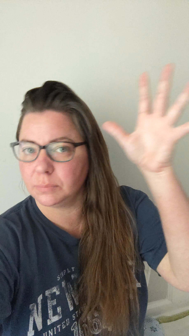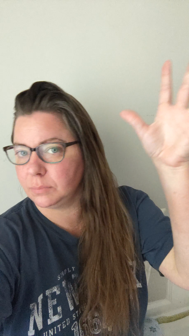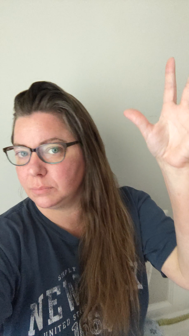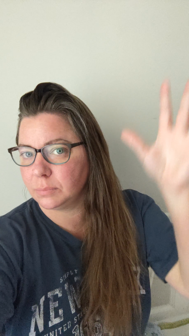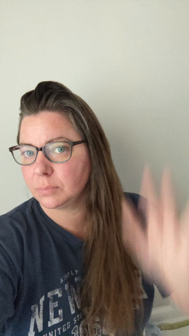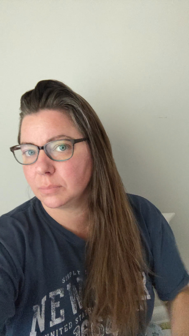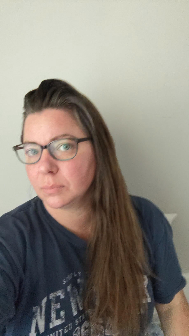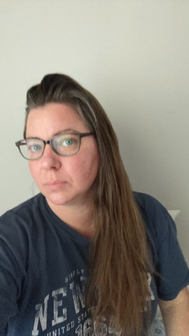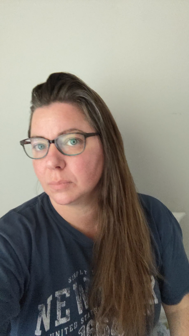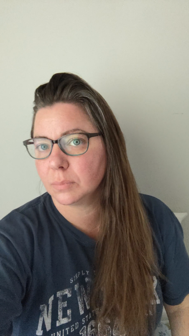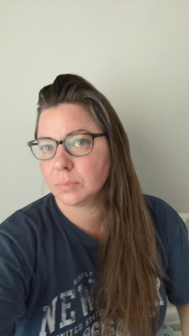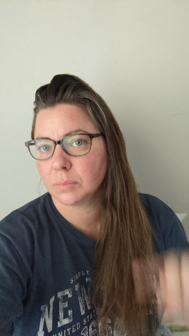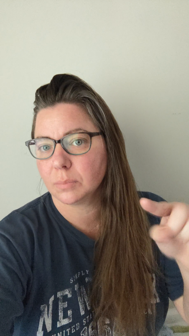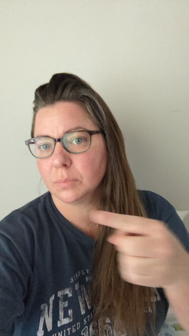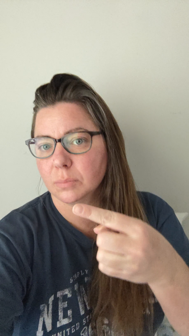hurt